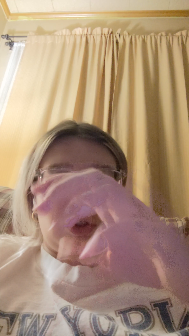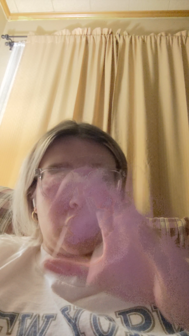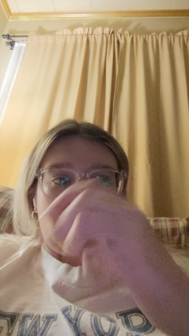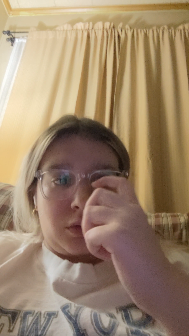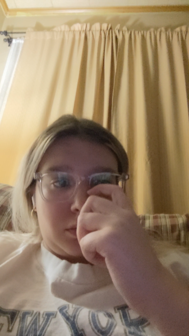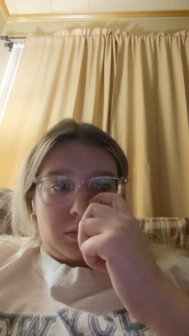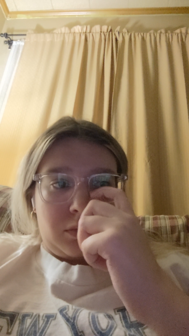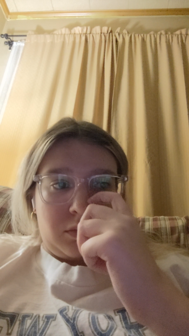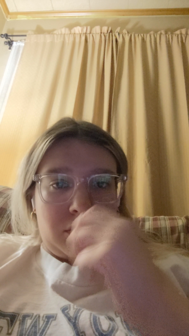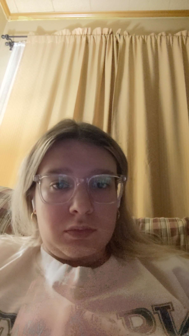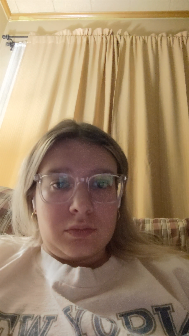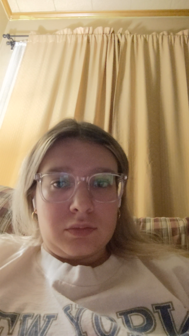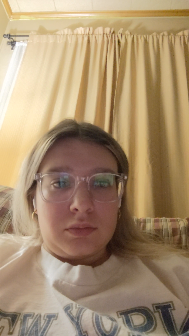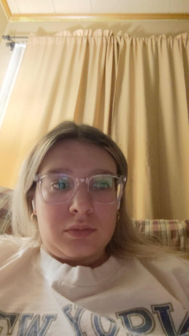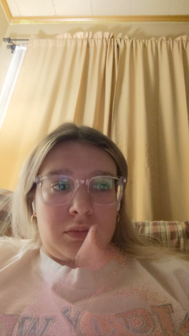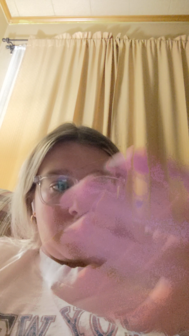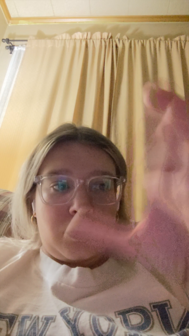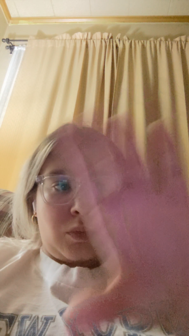pour